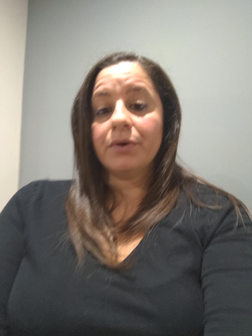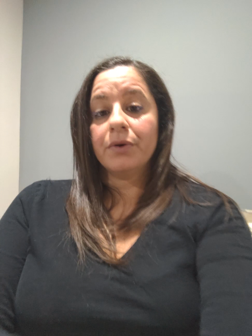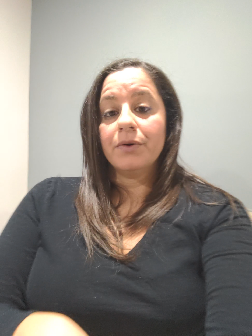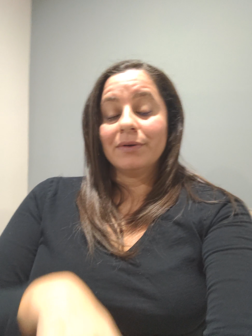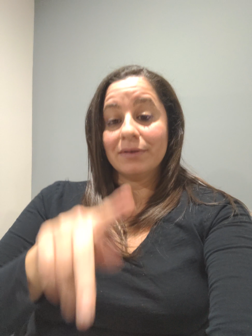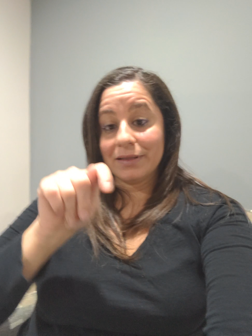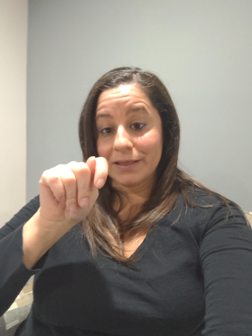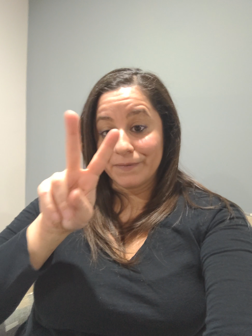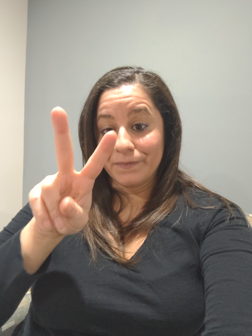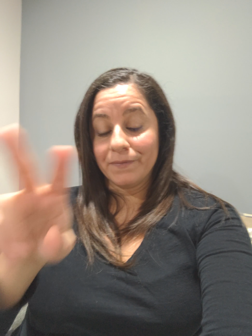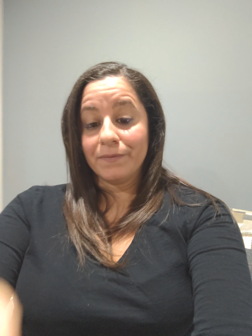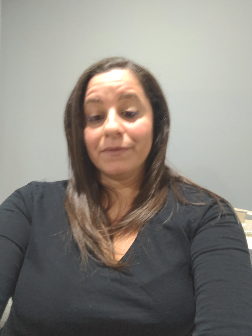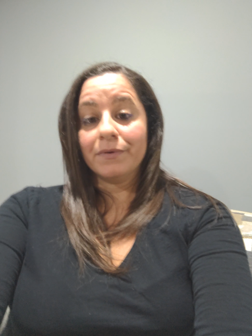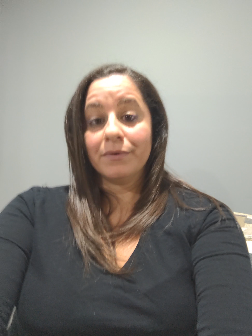TV